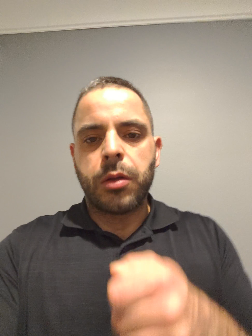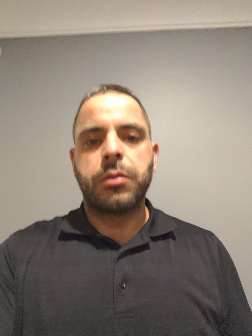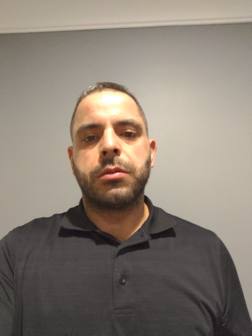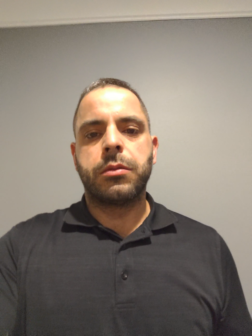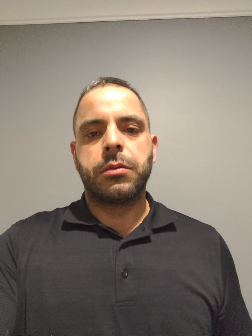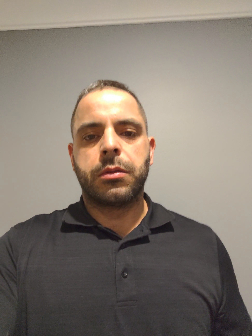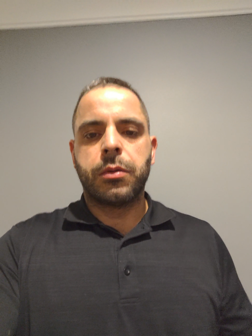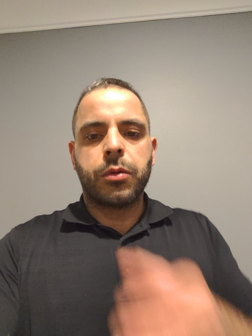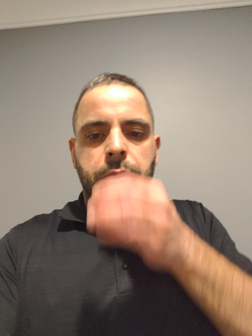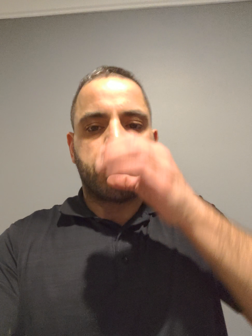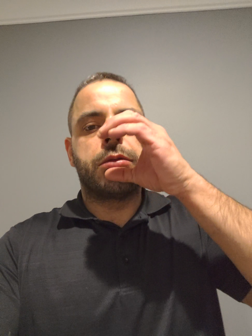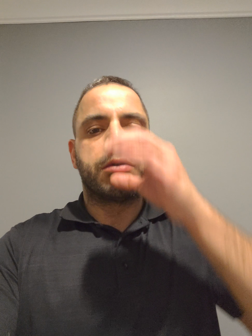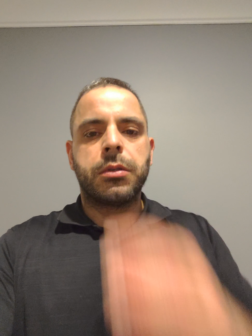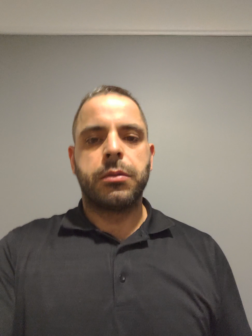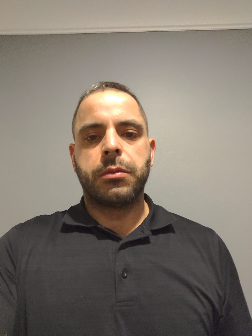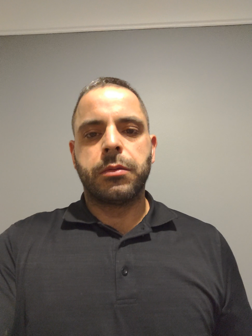drink